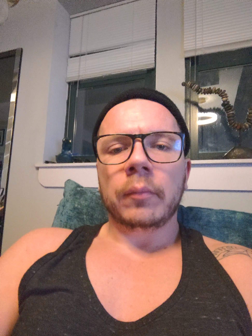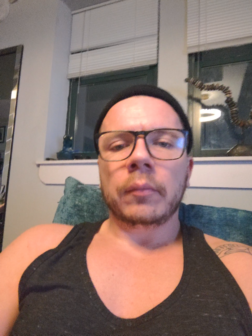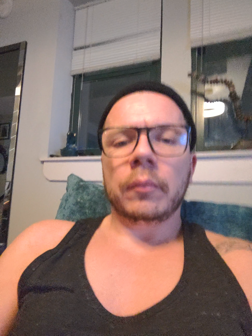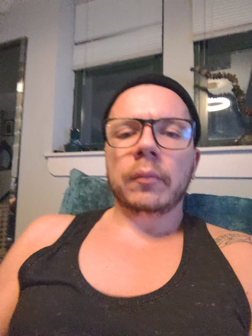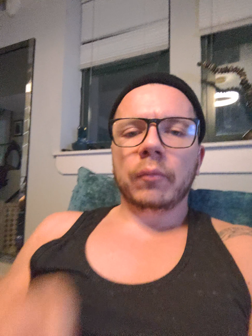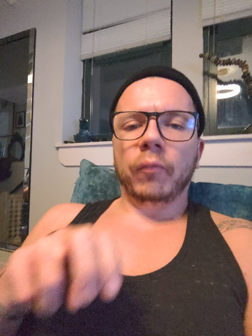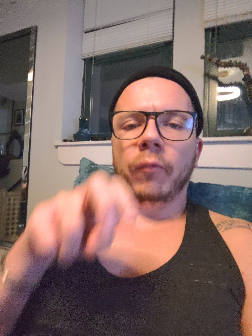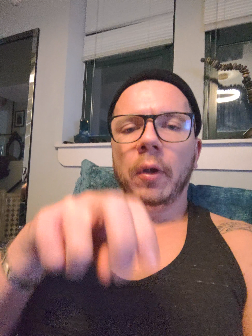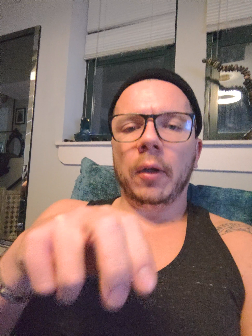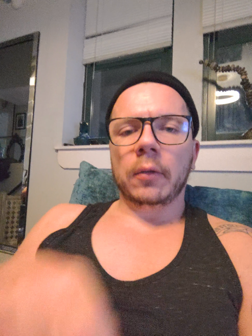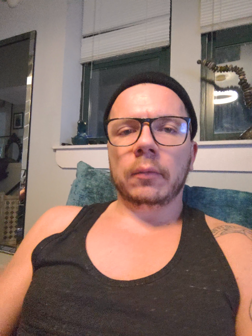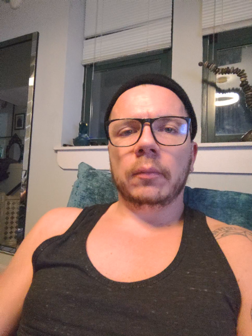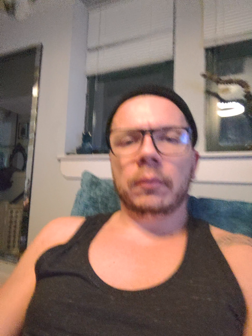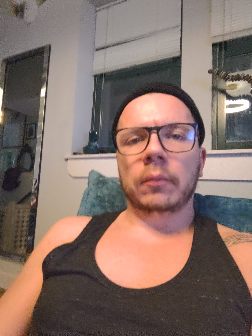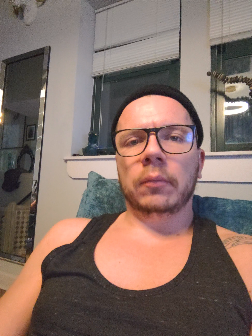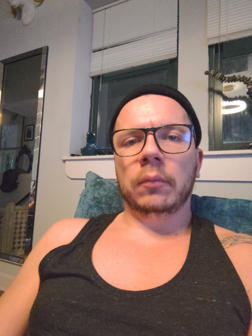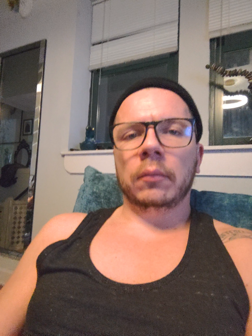ride